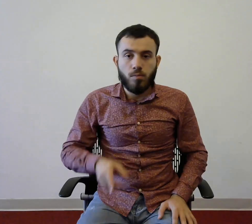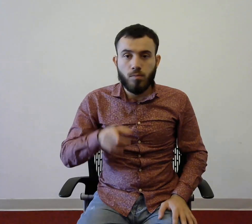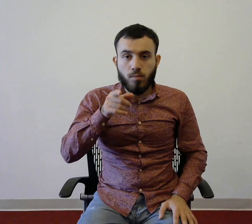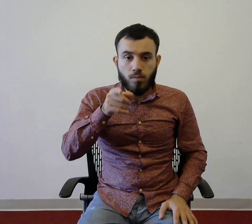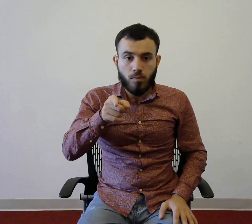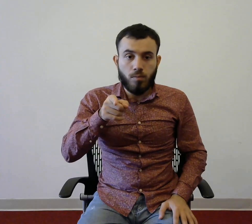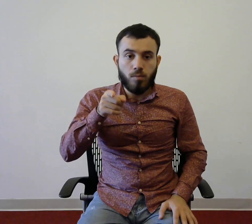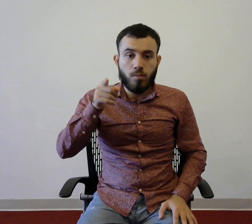sən